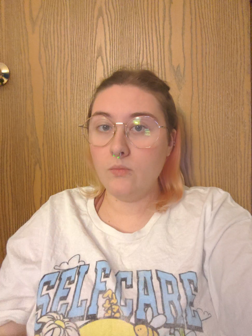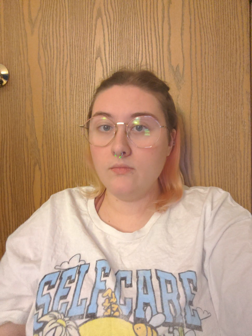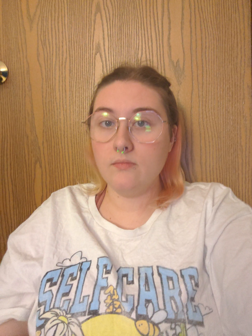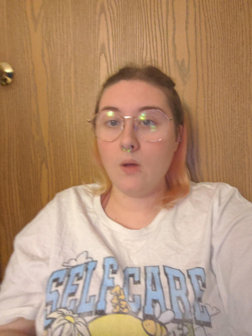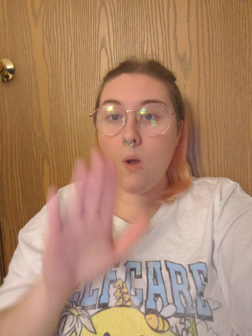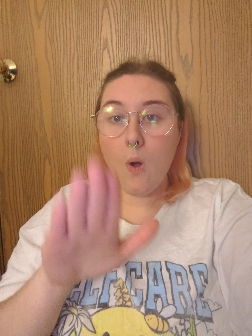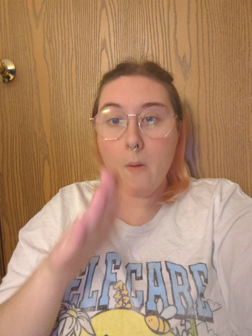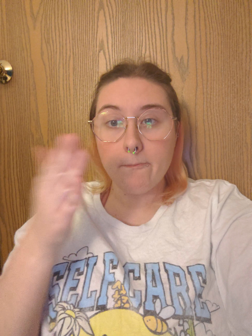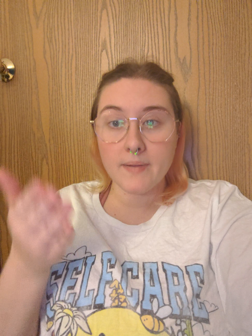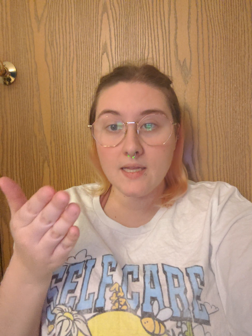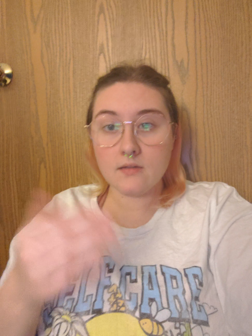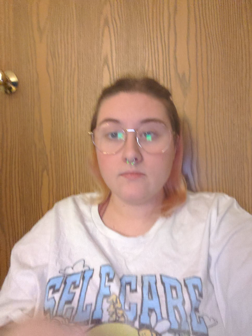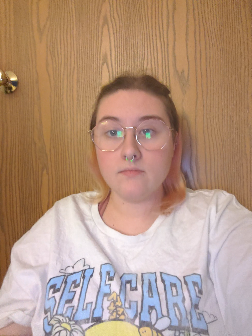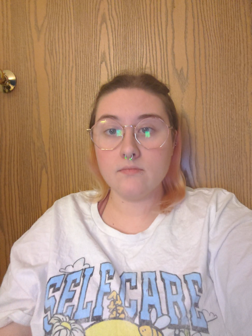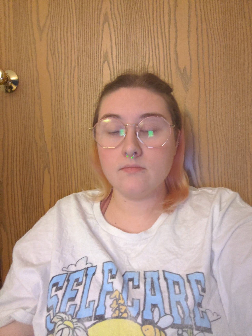open